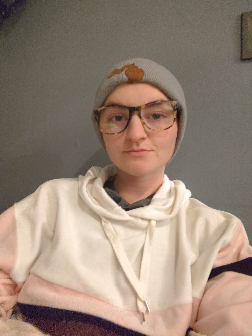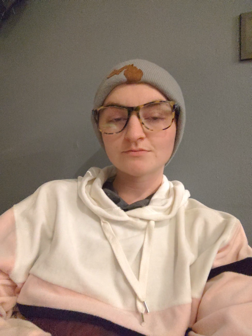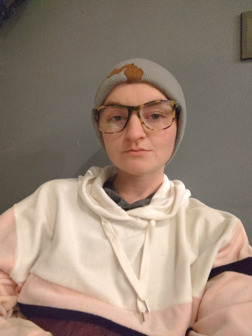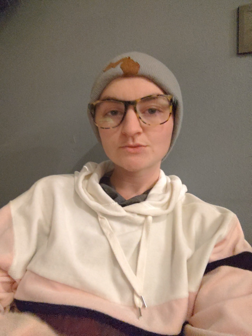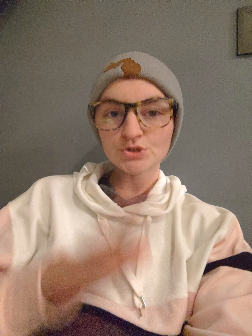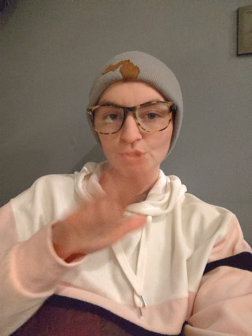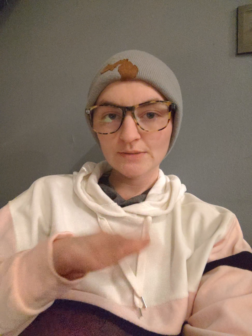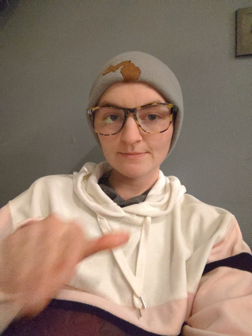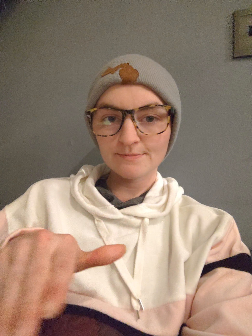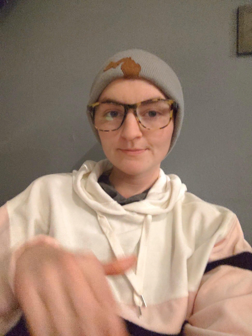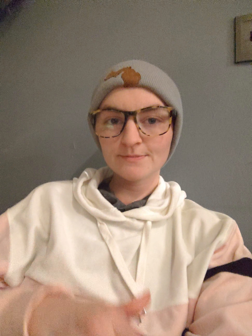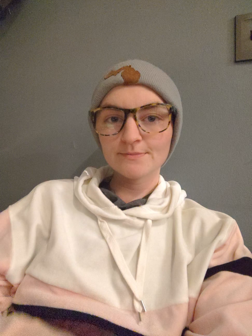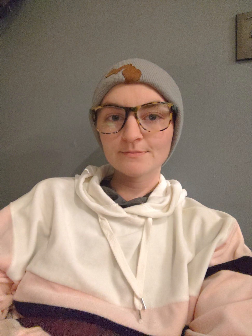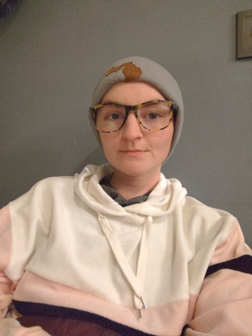child